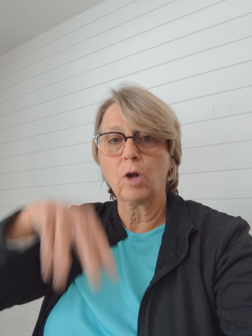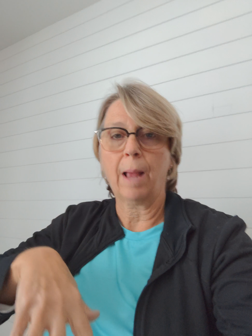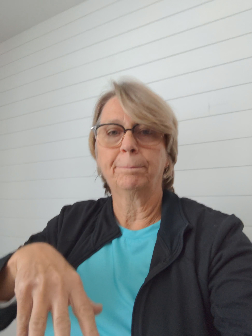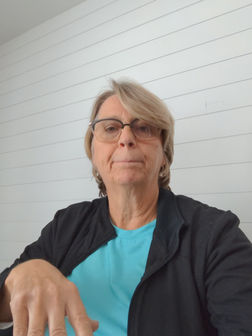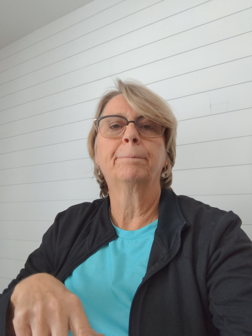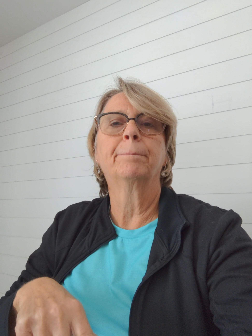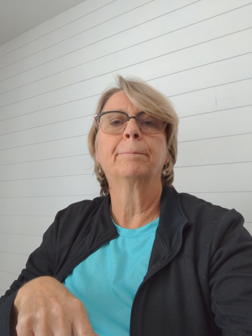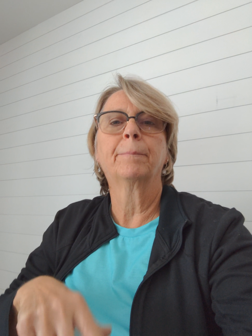drop